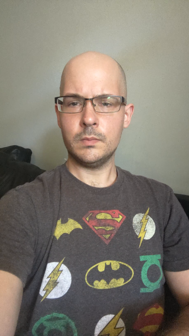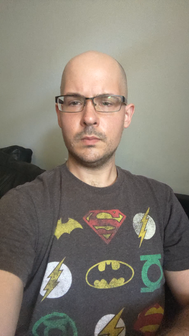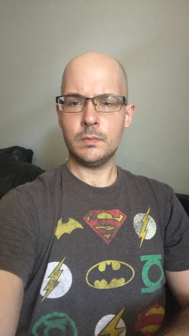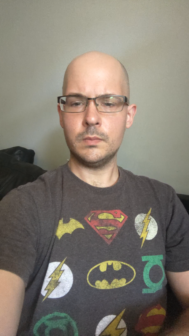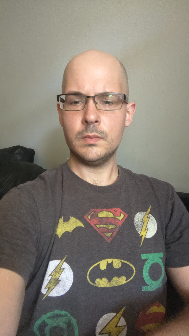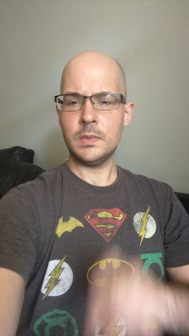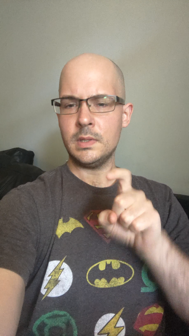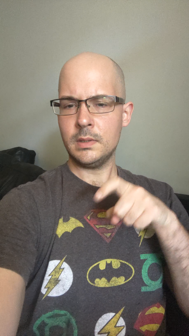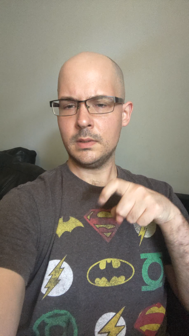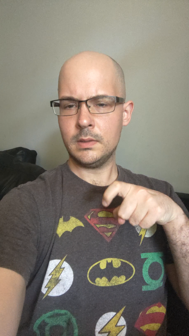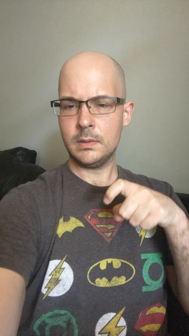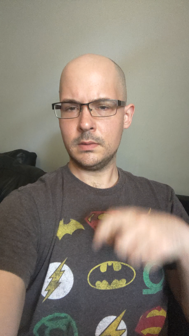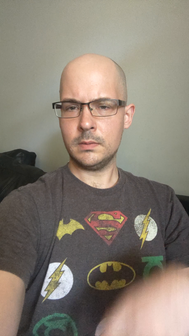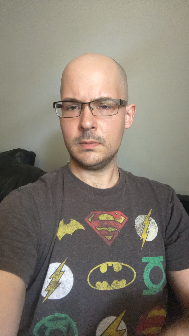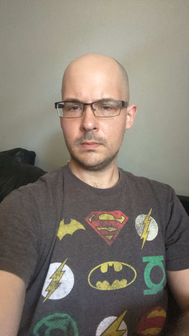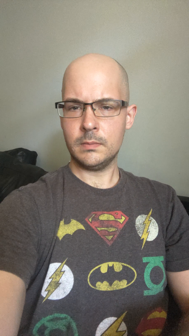need